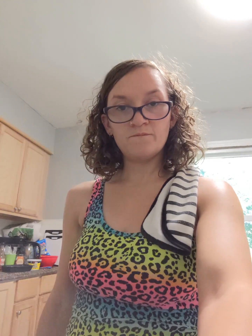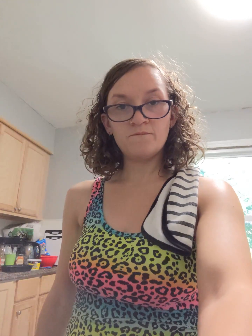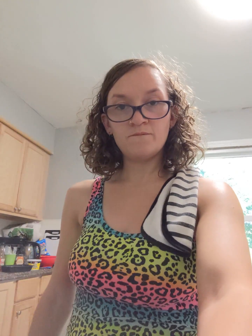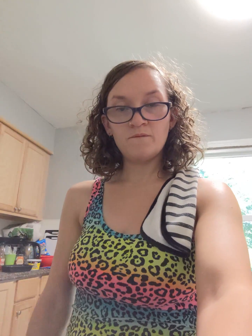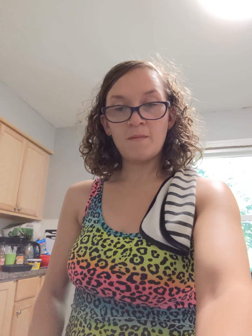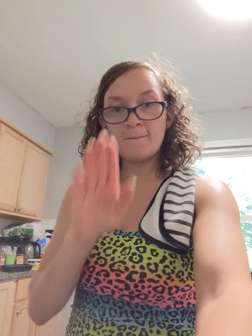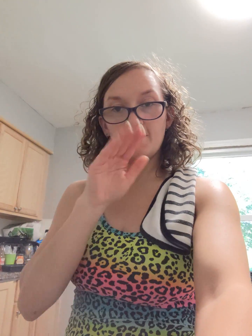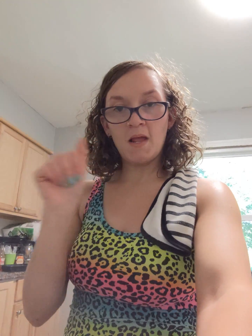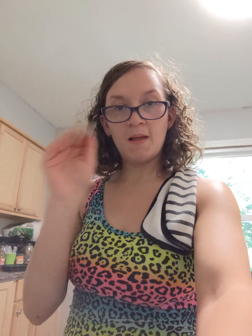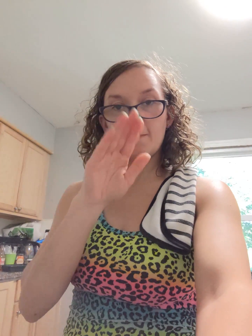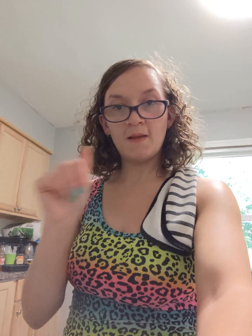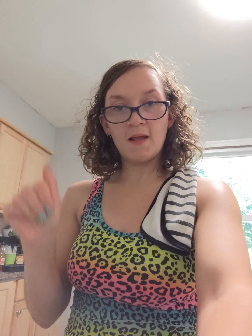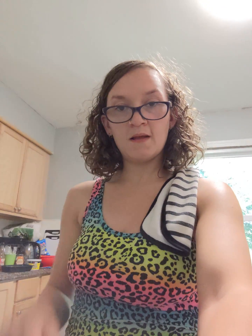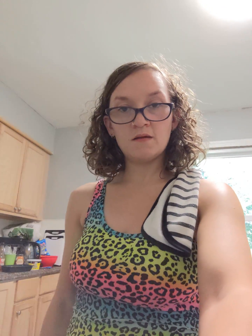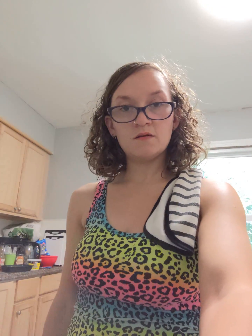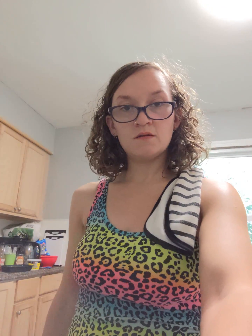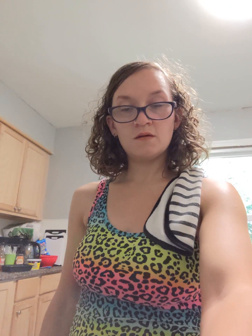baa baa